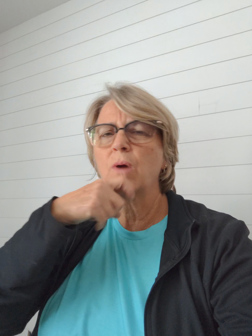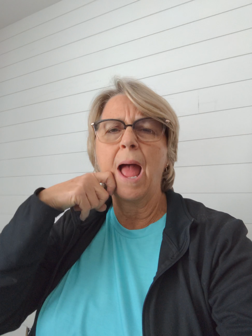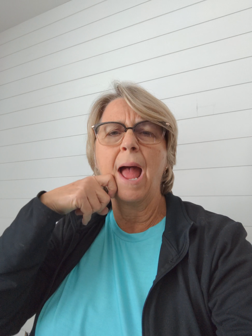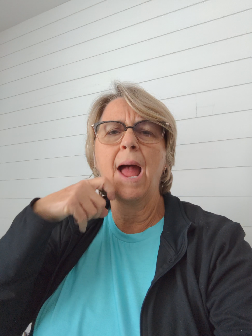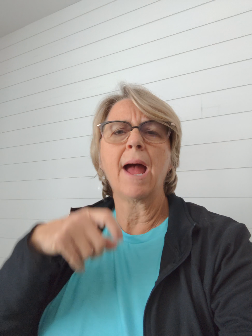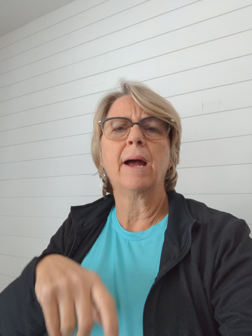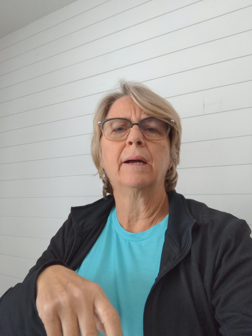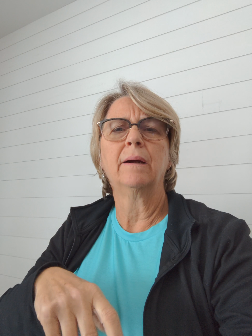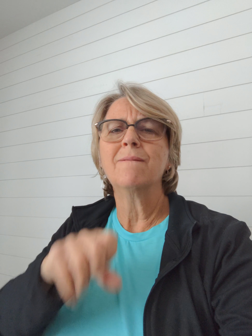dry